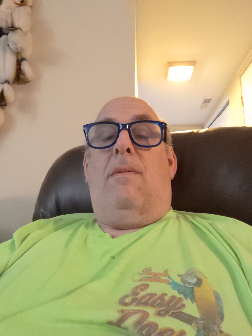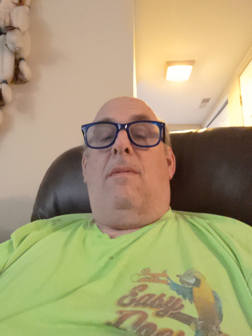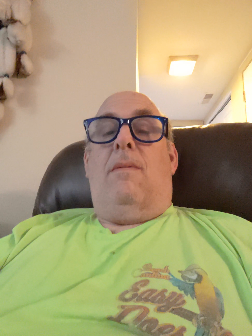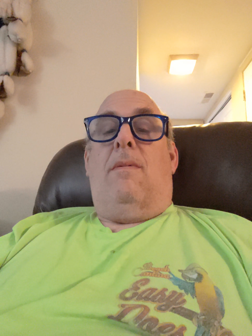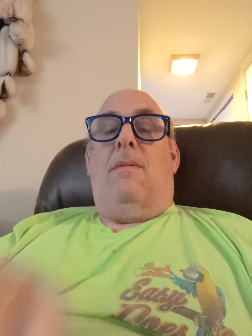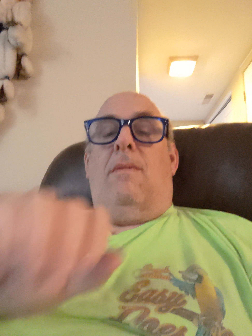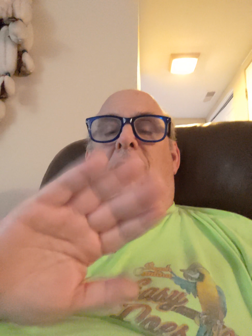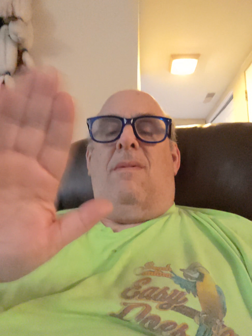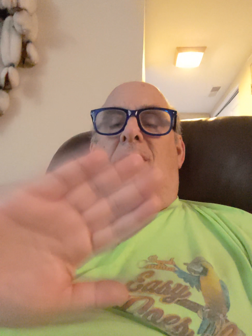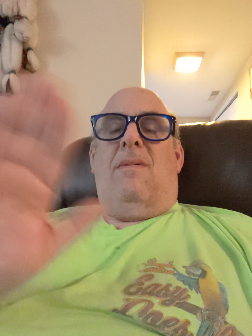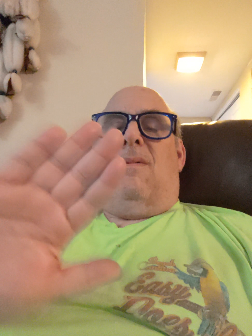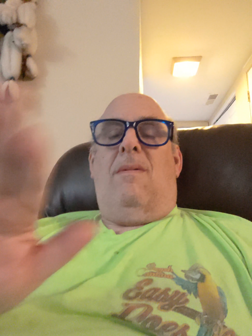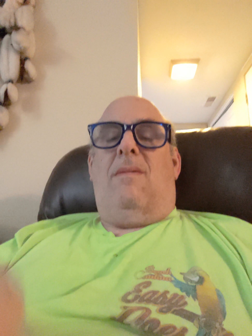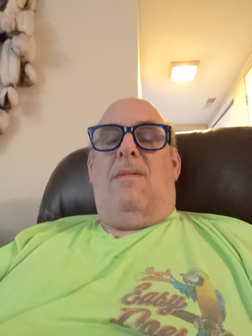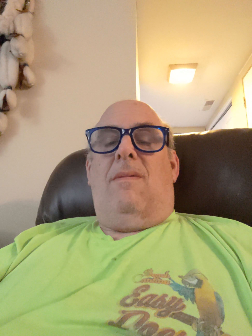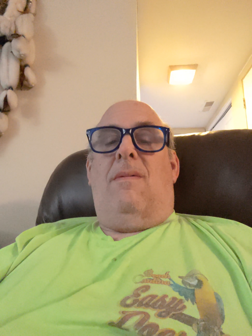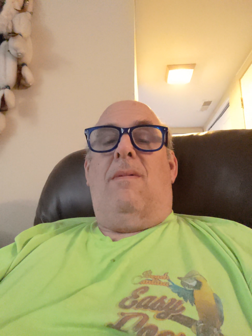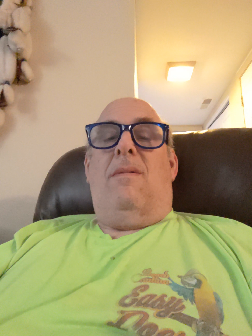clean